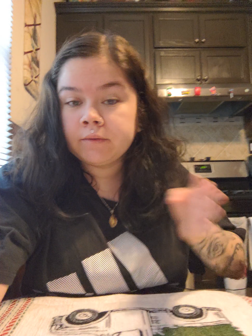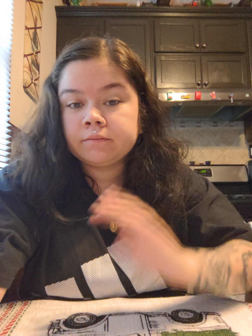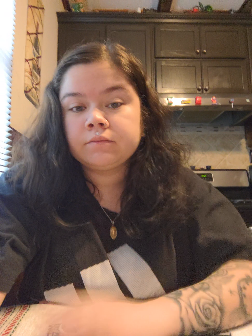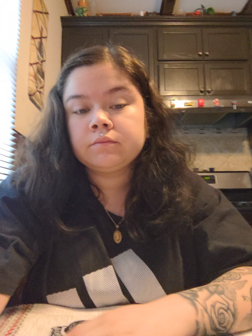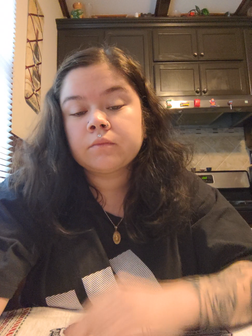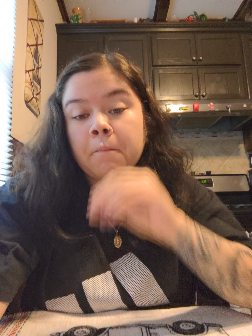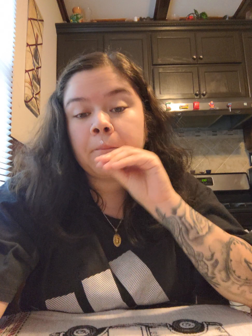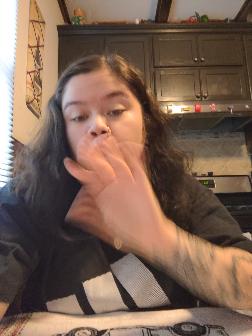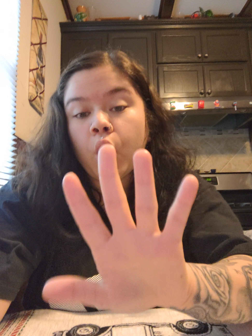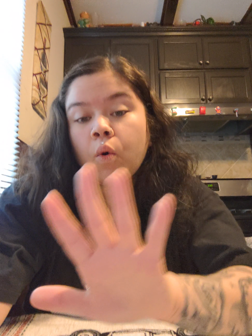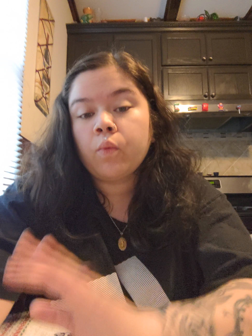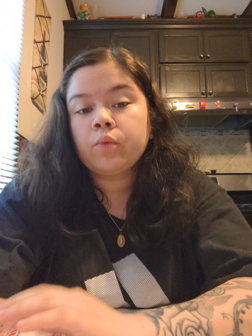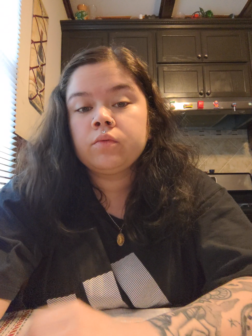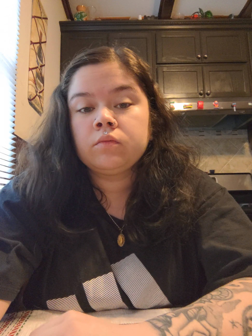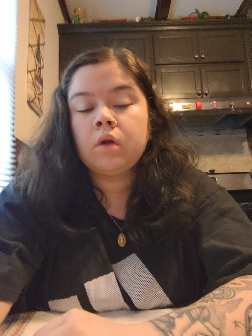blow